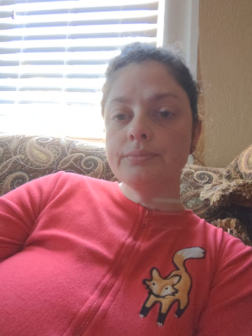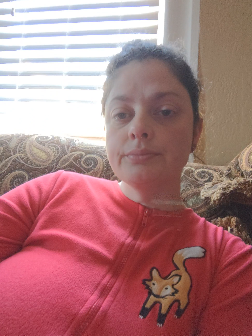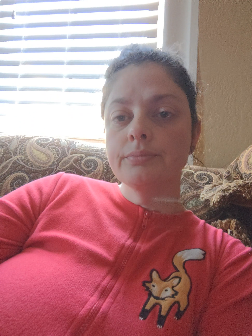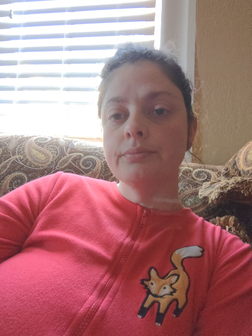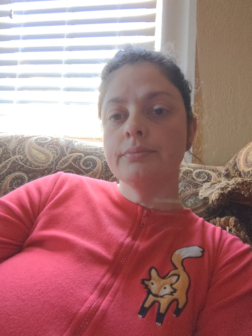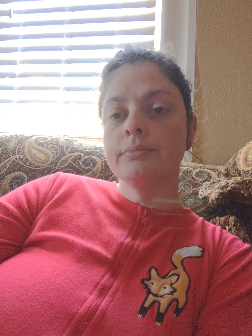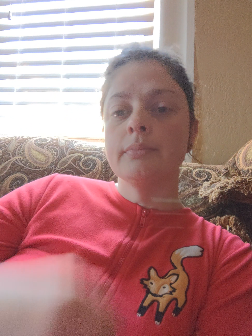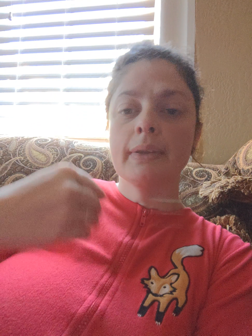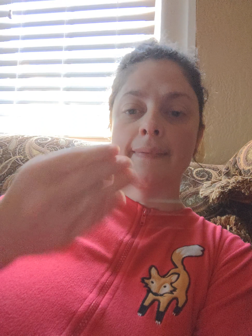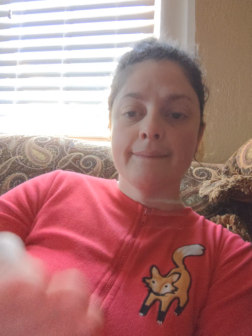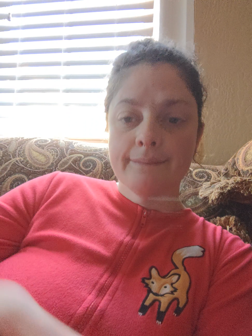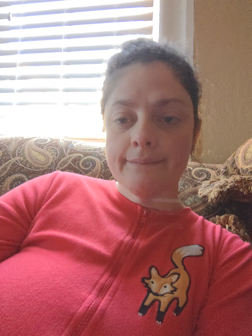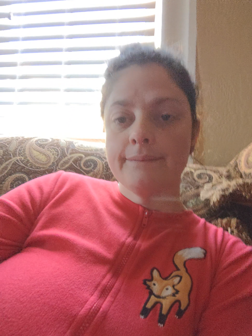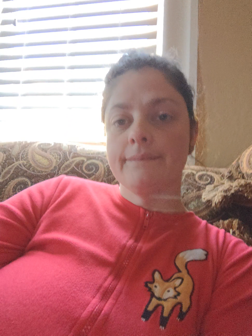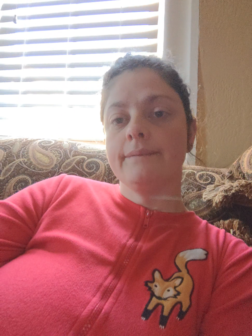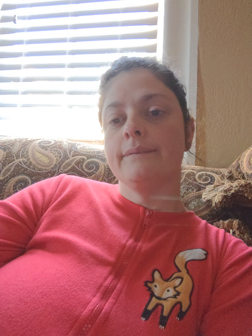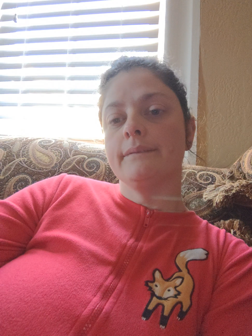give